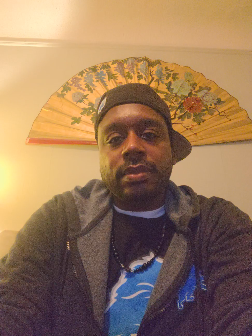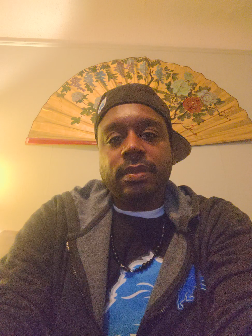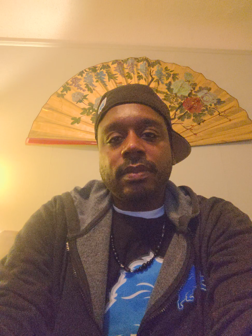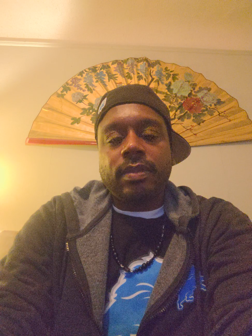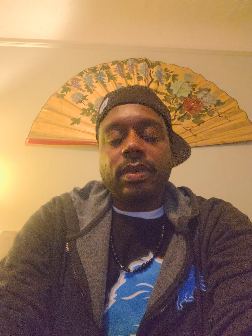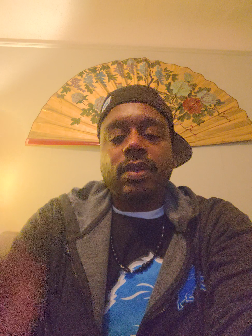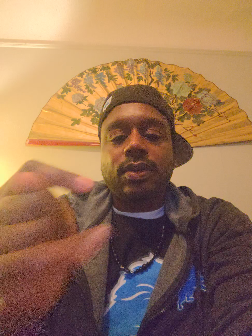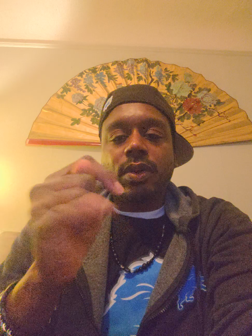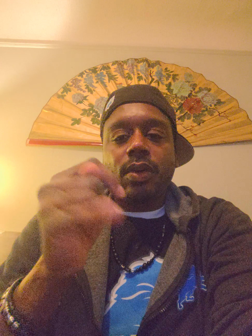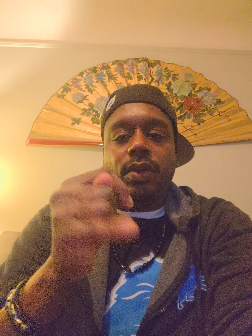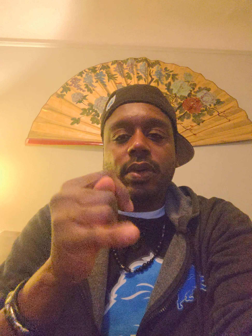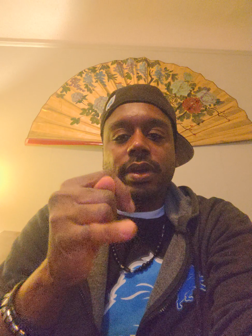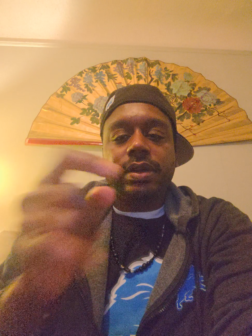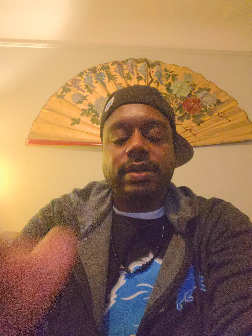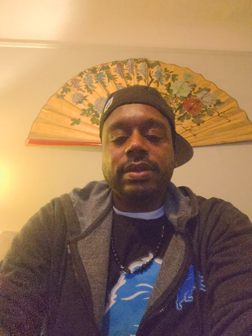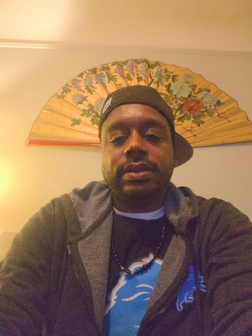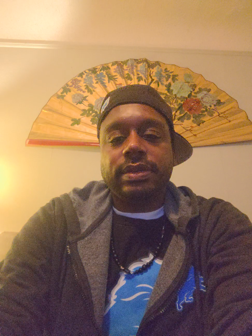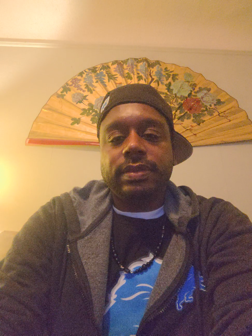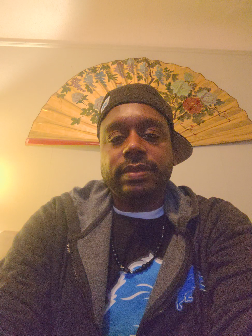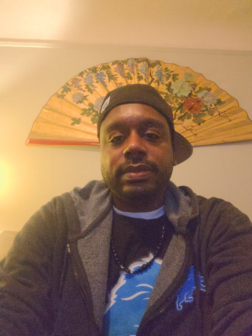toy